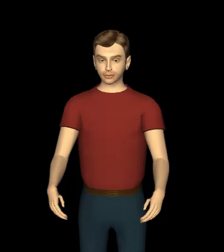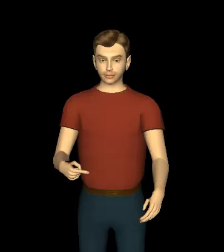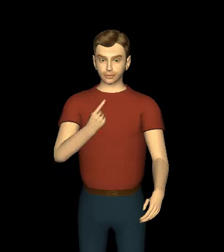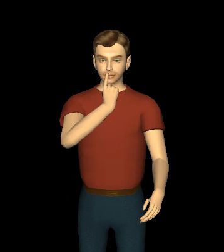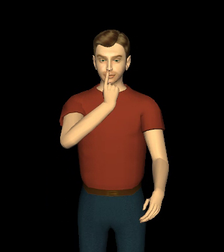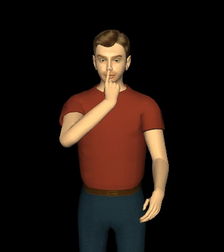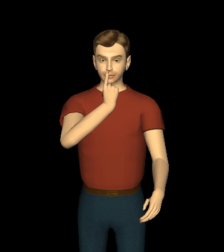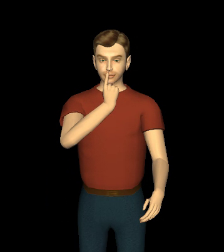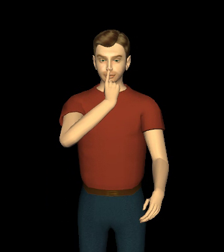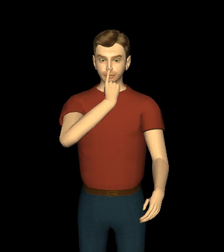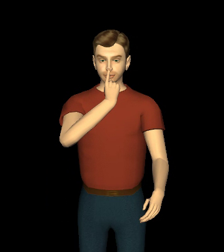أنف